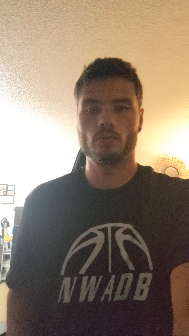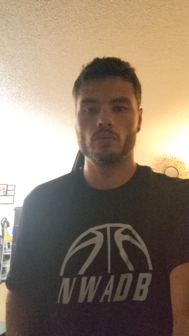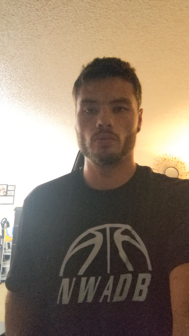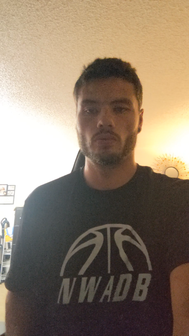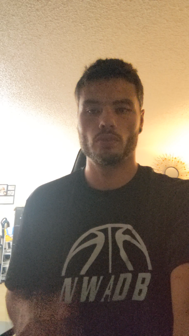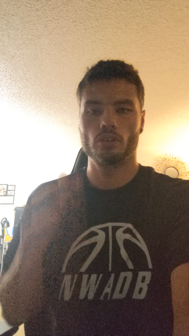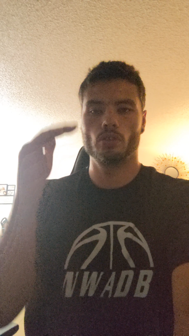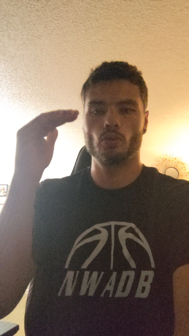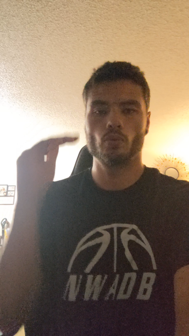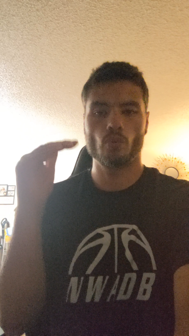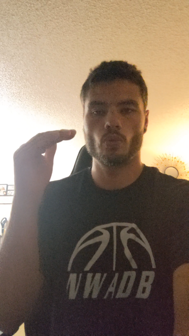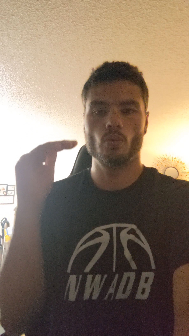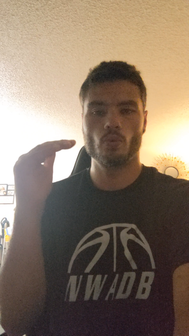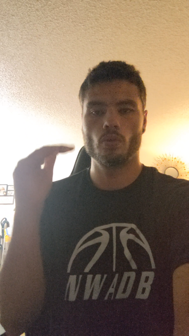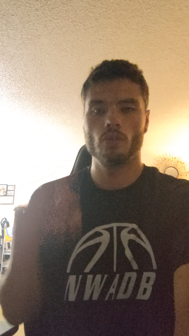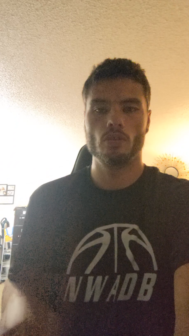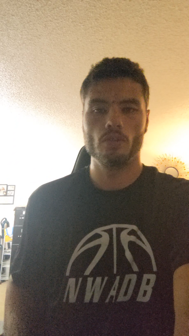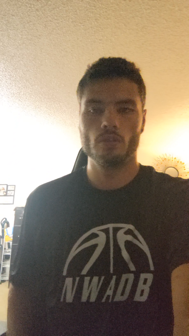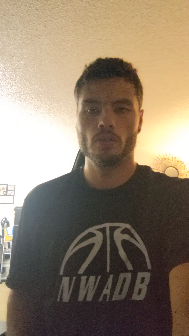short